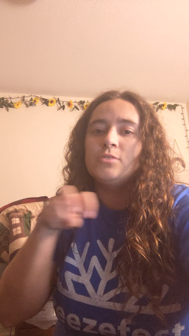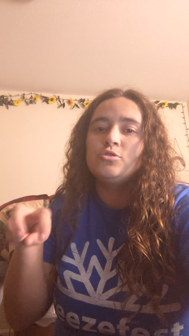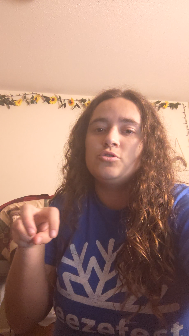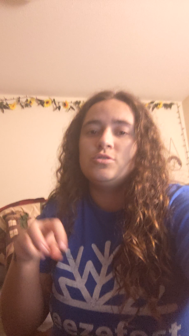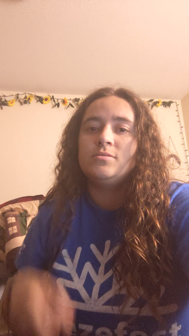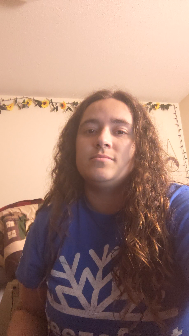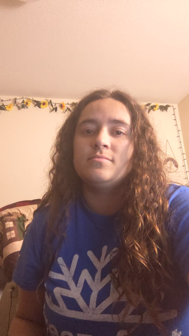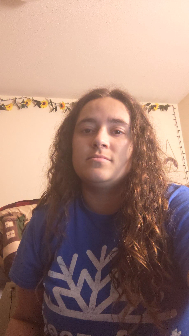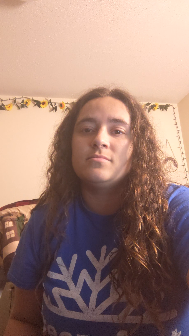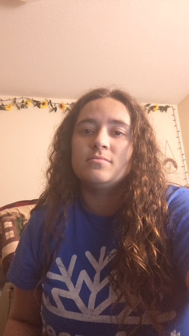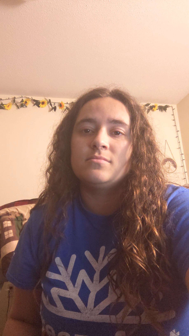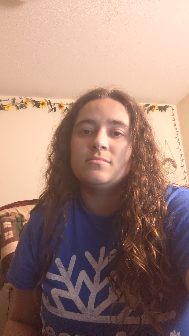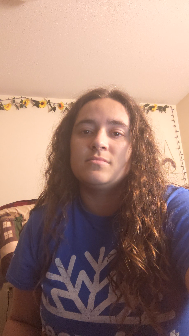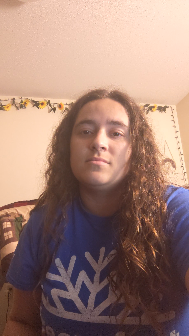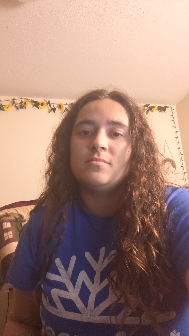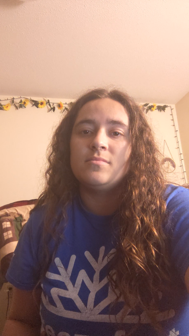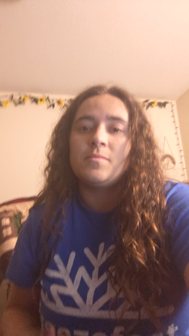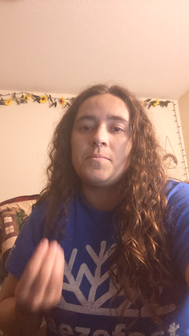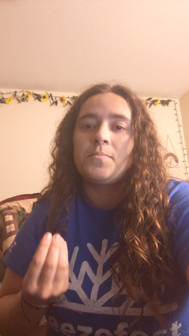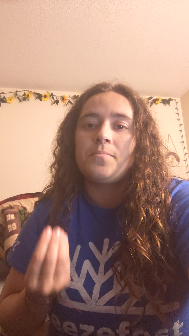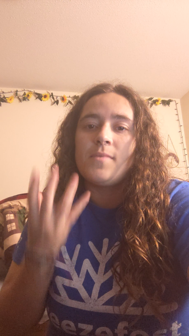plants